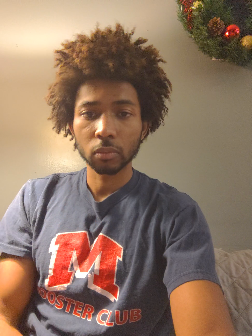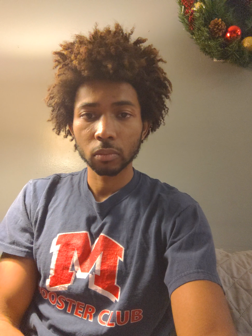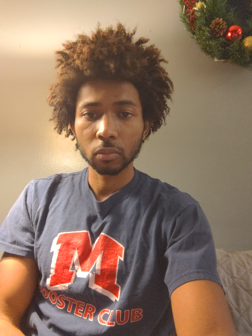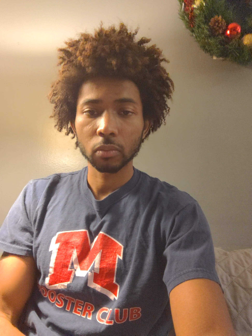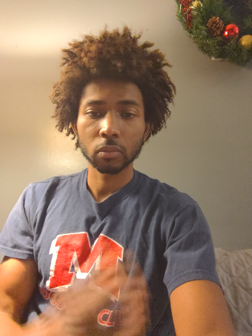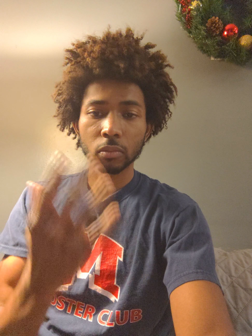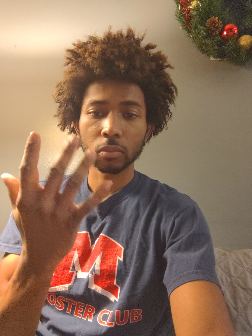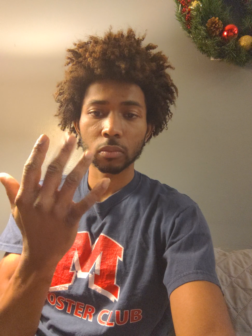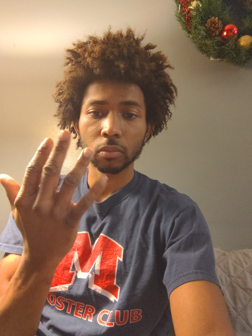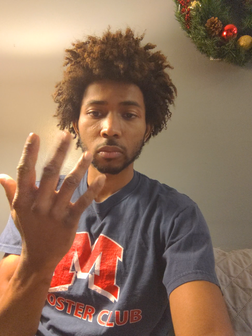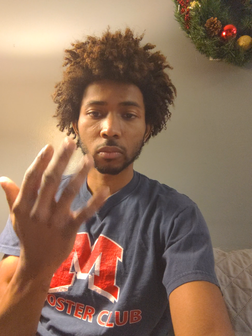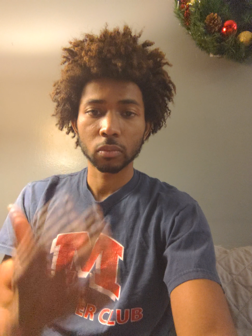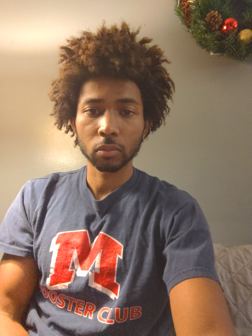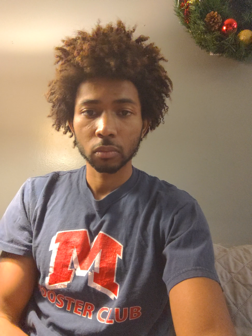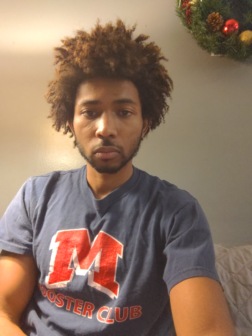finger